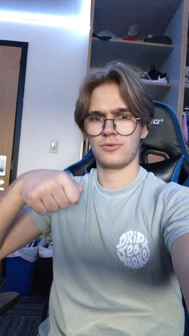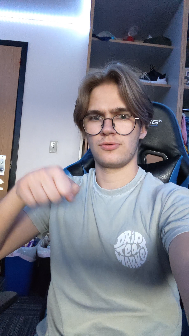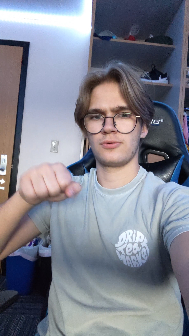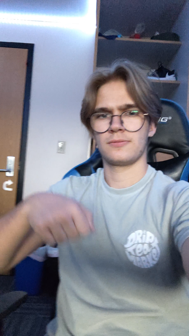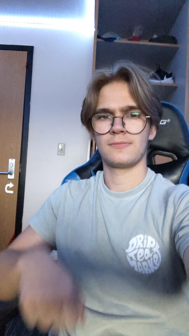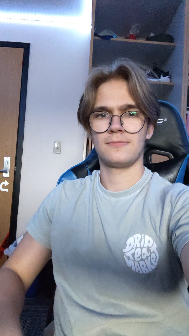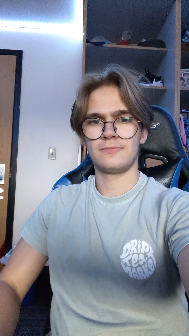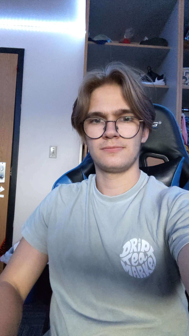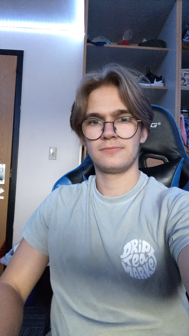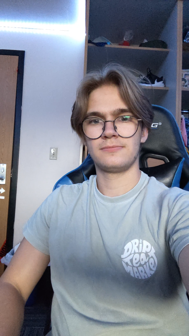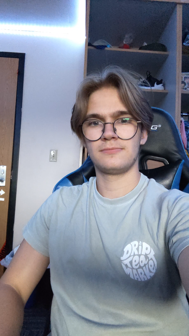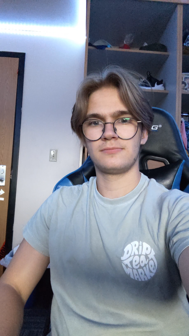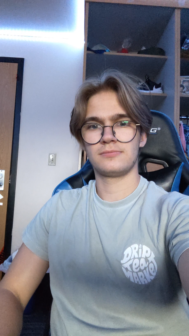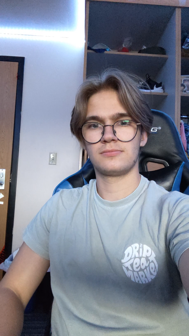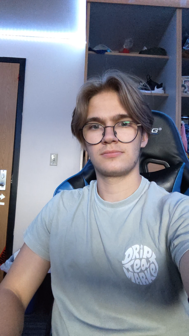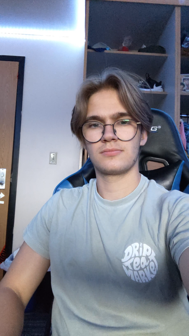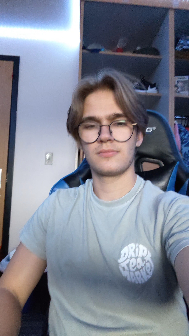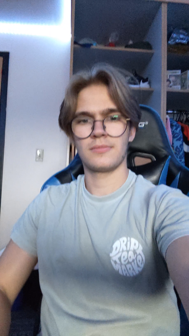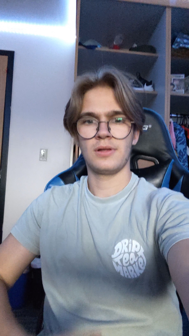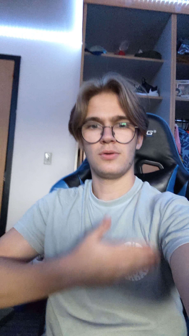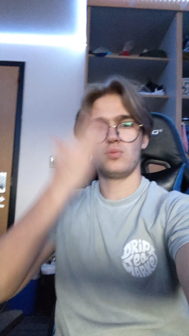all gone